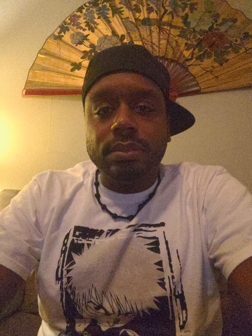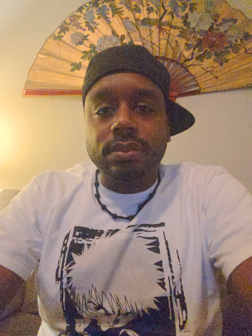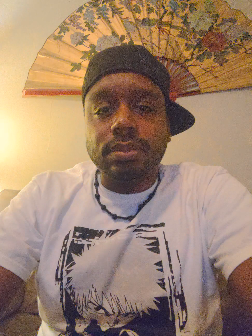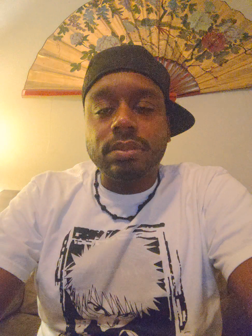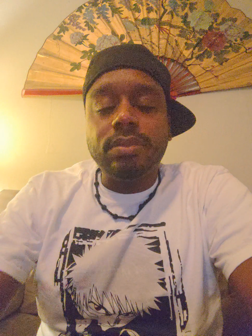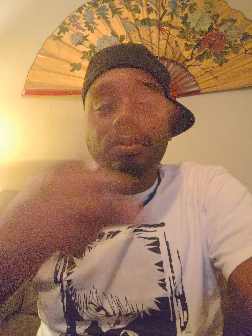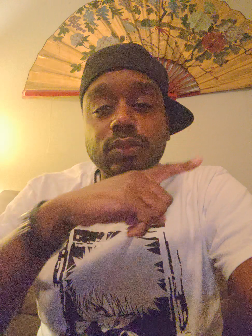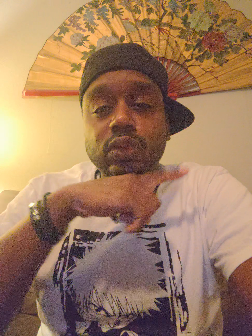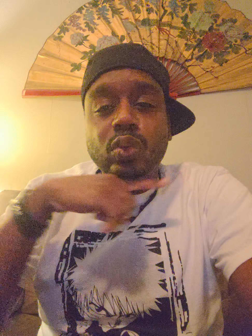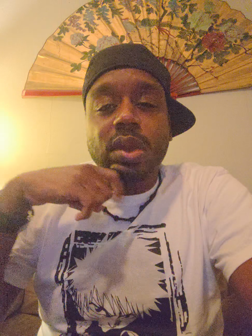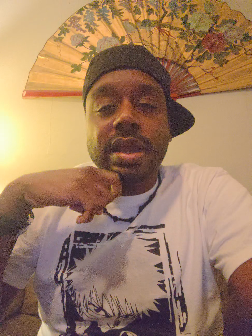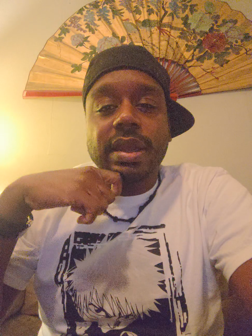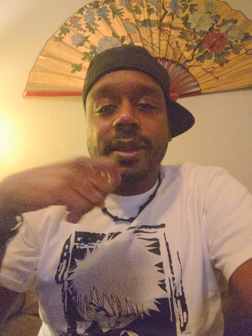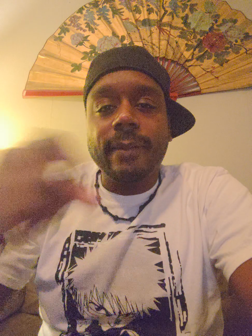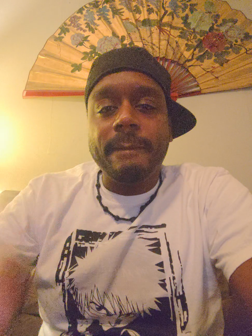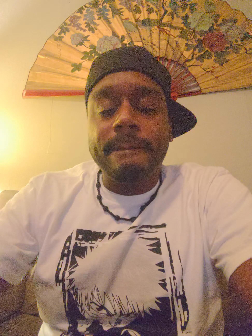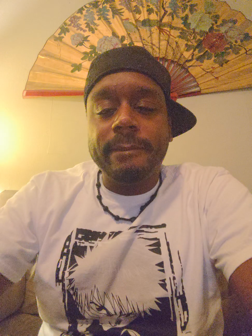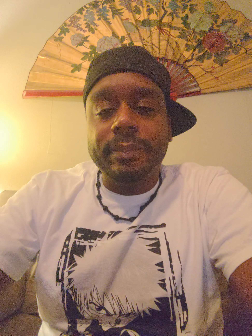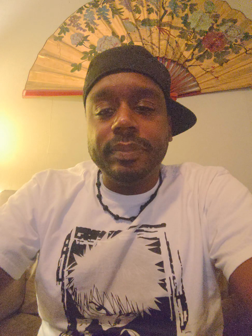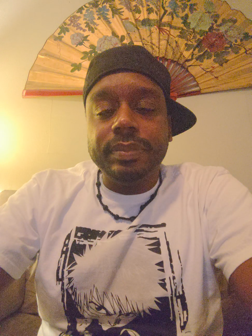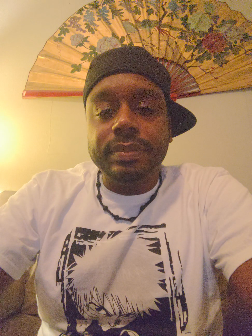dry